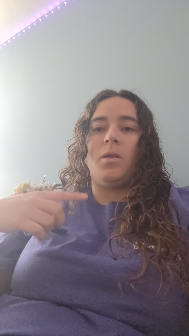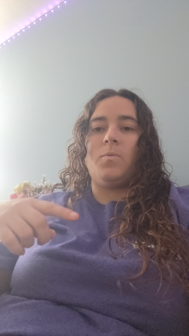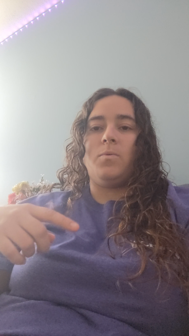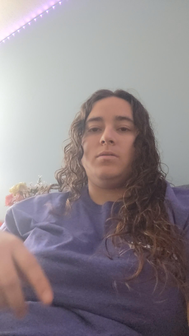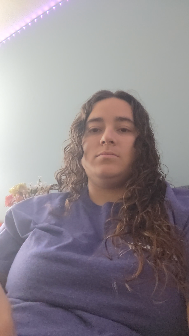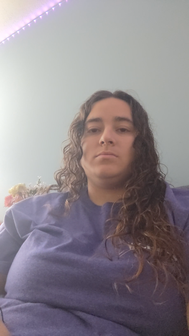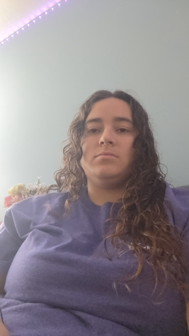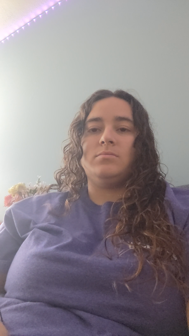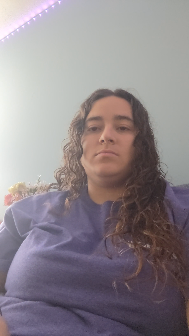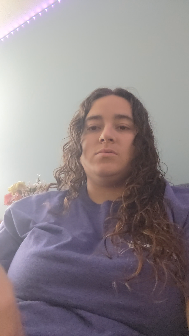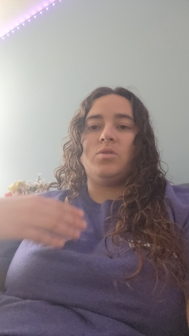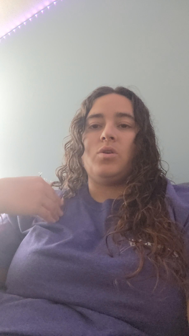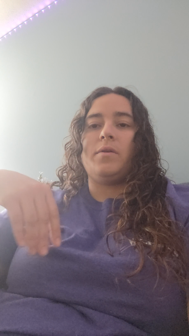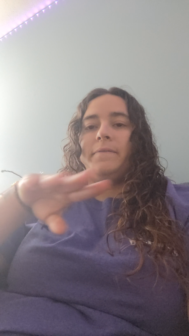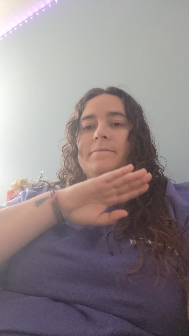scarf